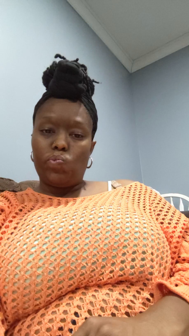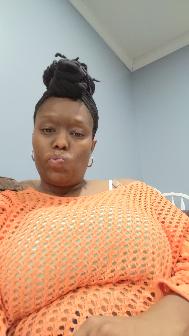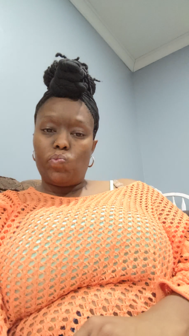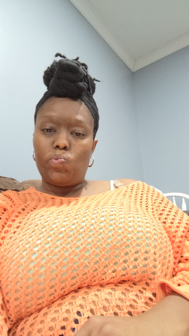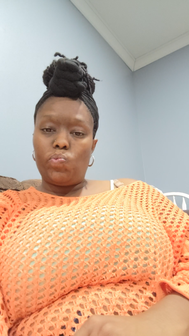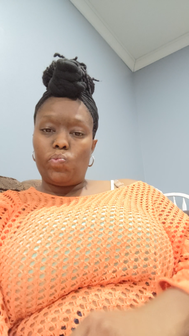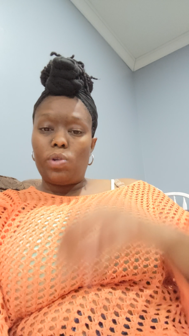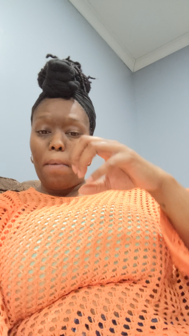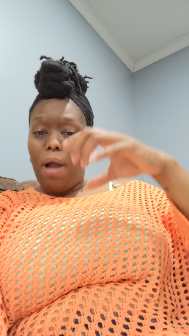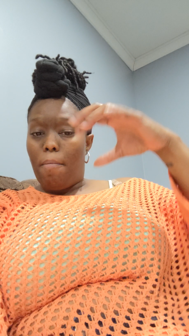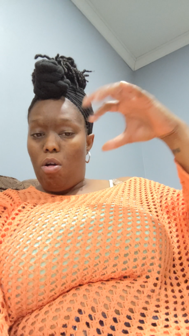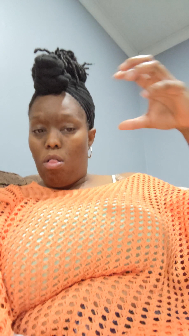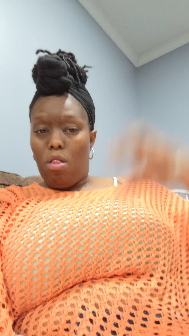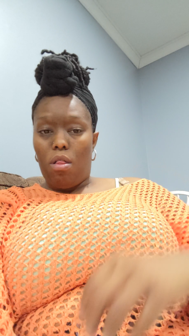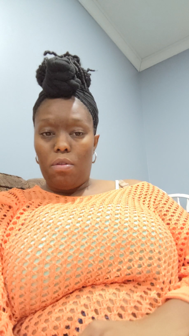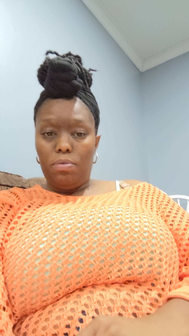bubbles